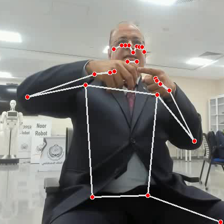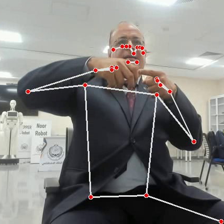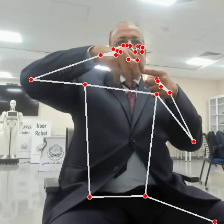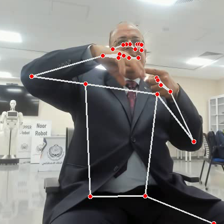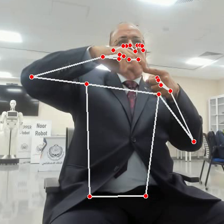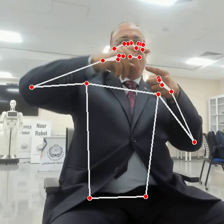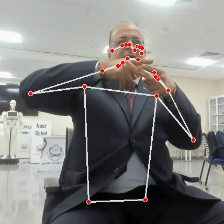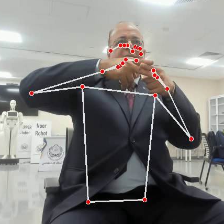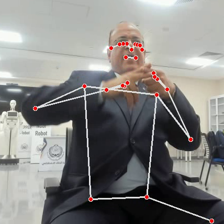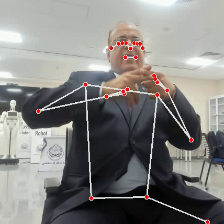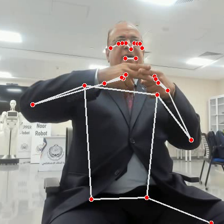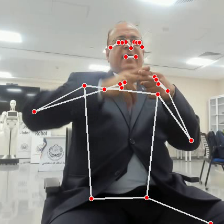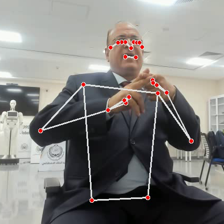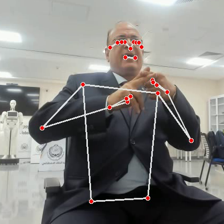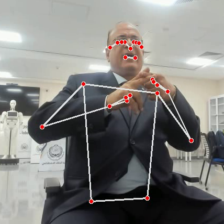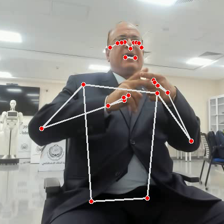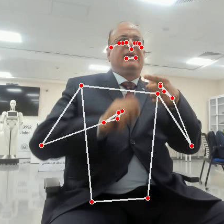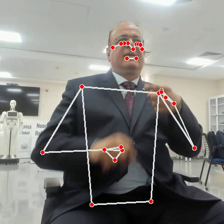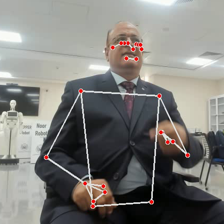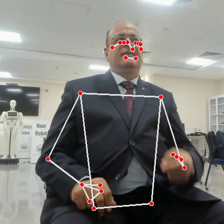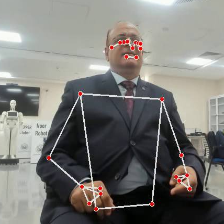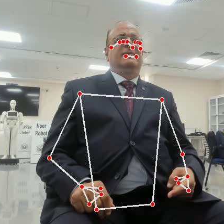sbak